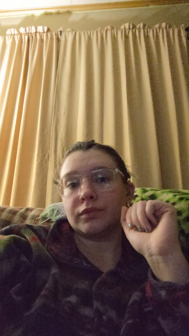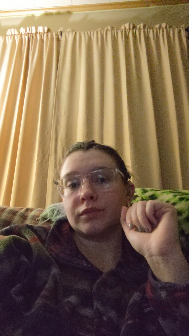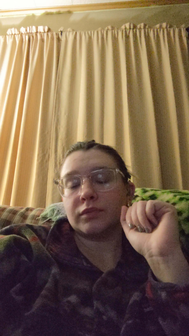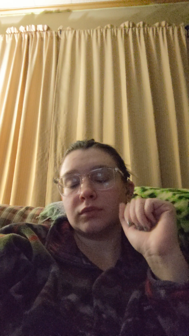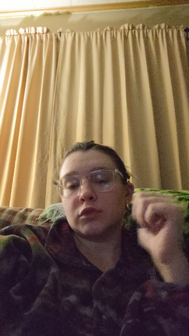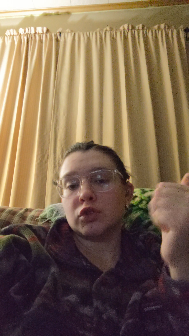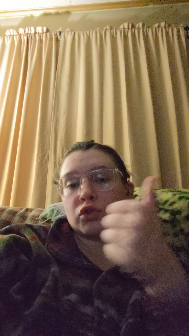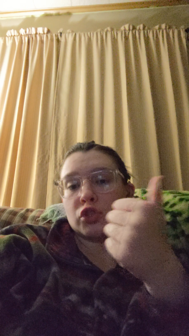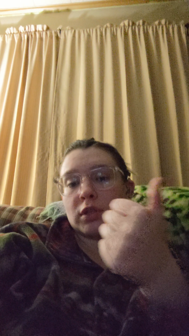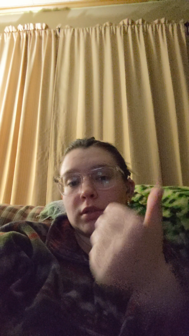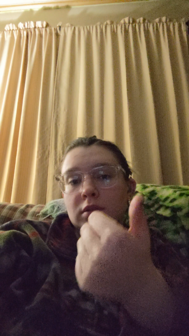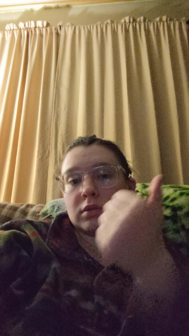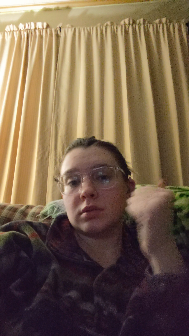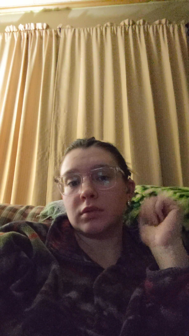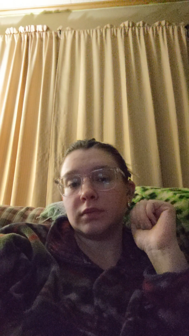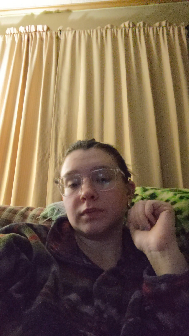chase